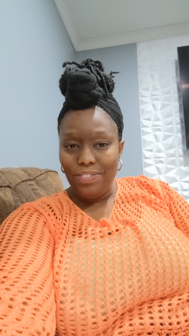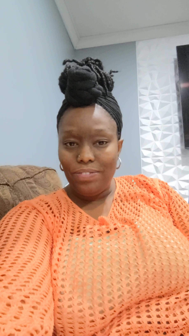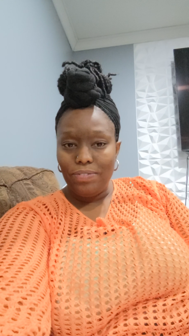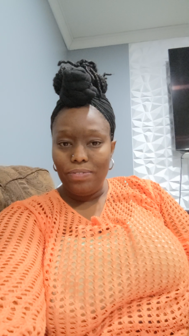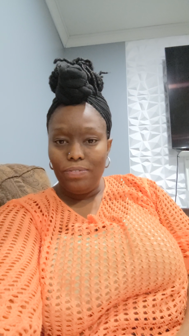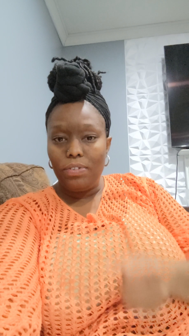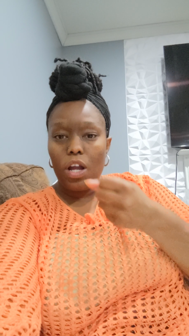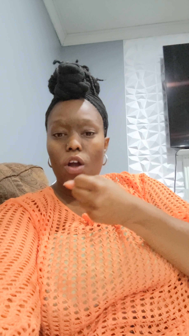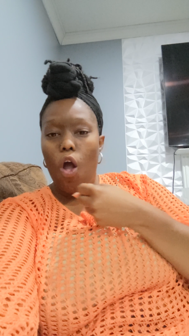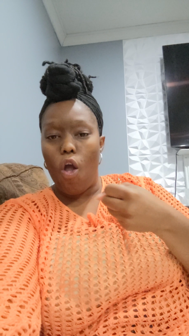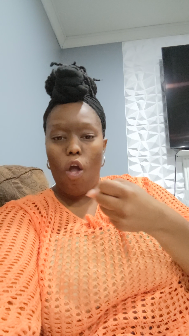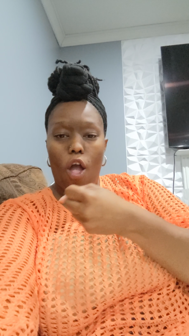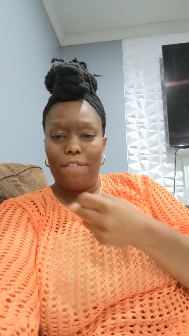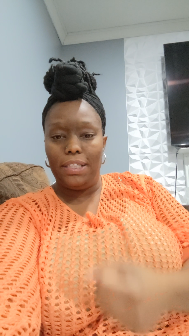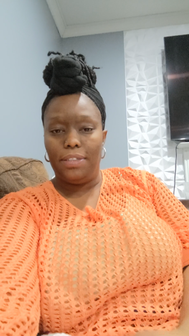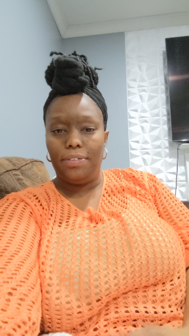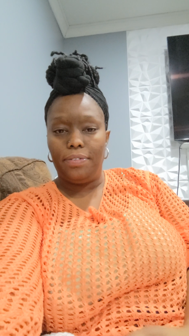coffee